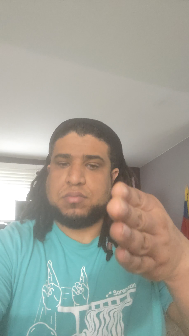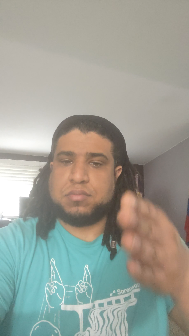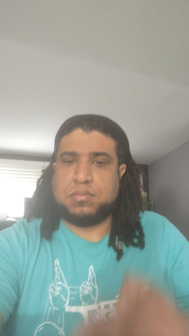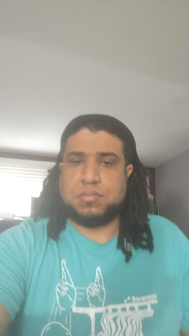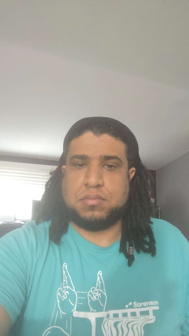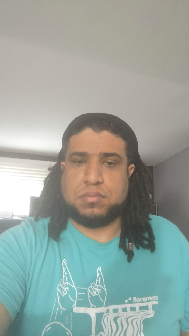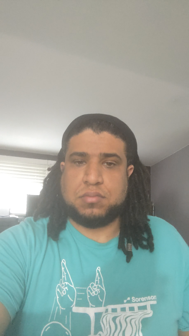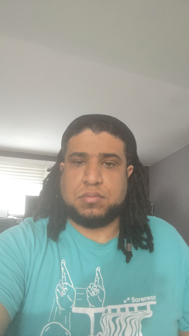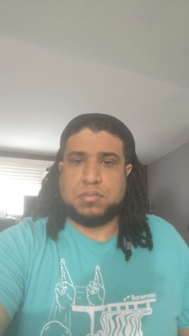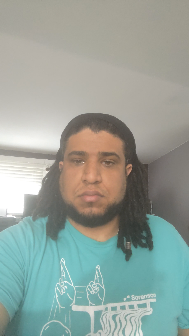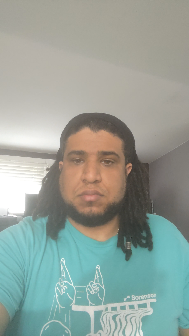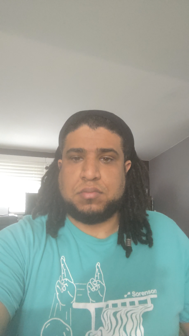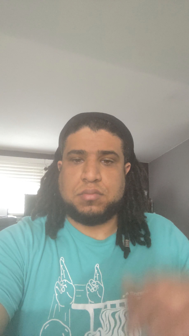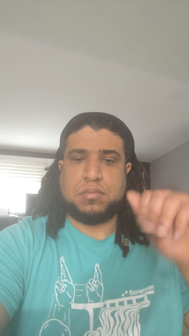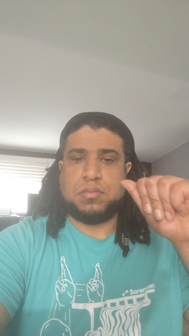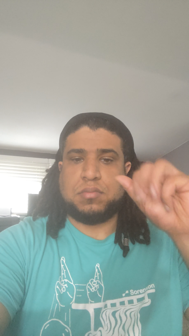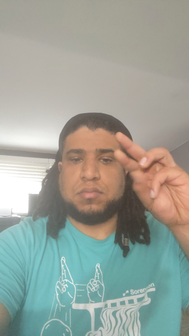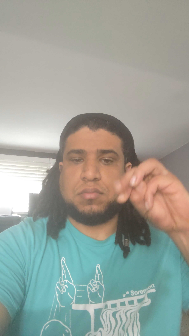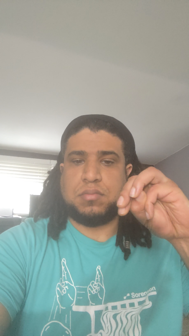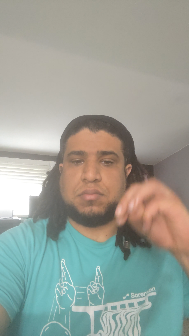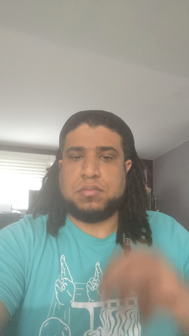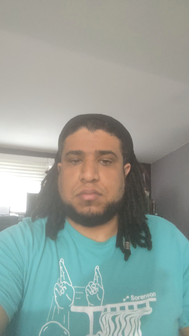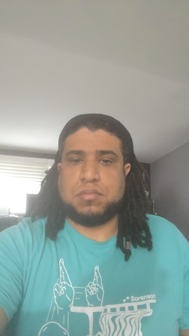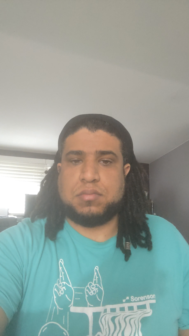am